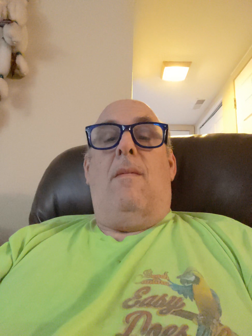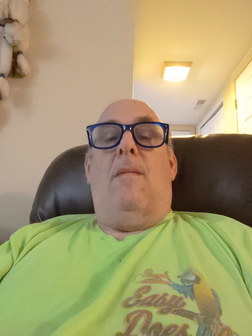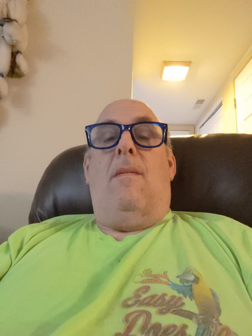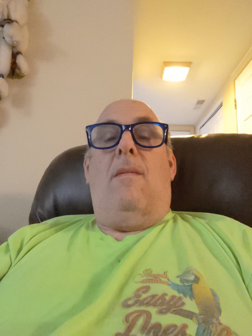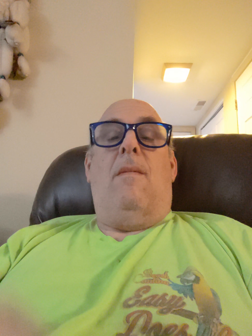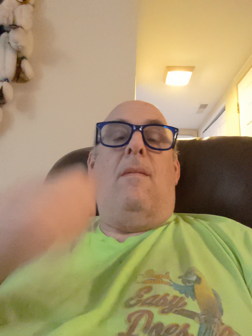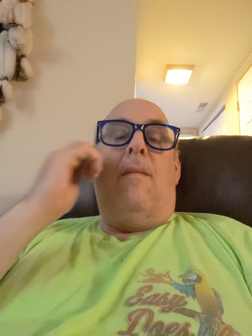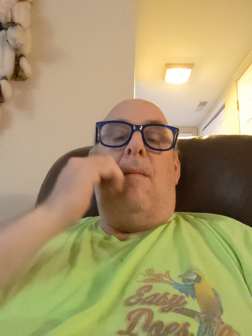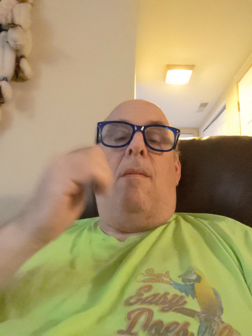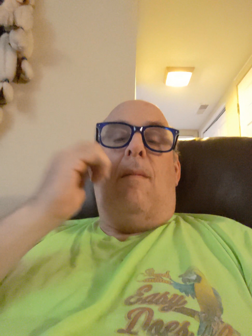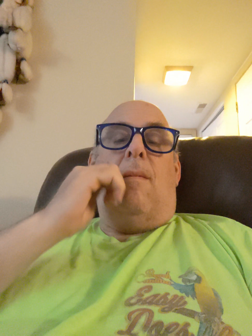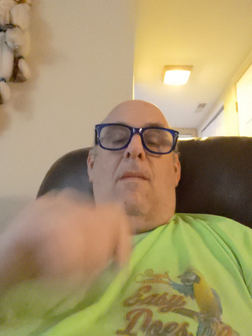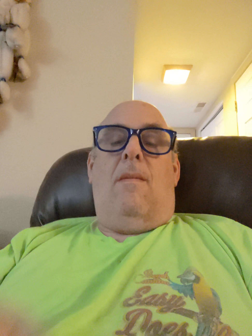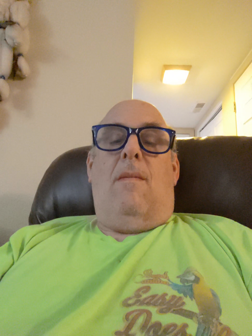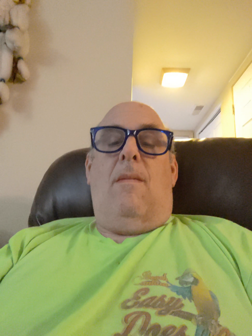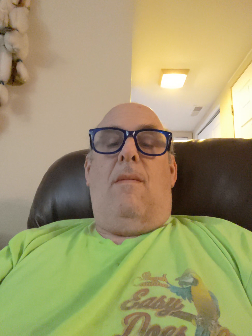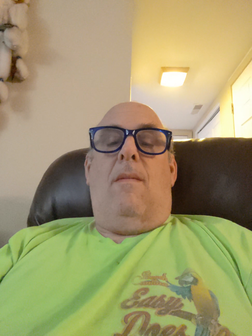every